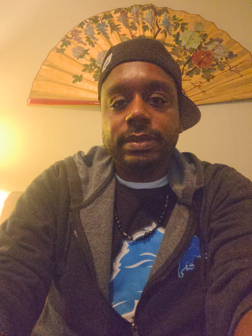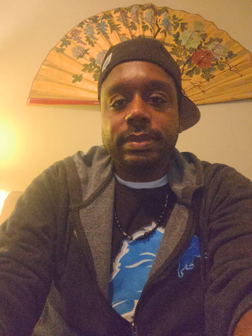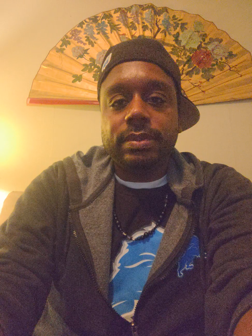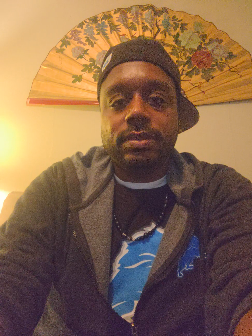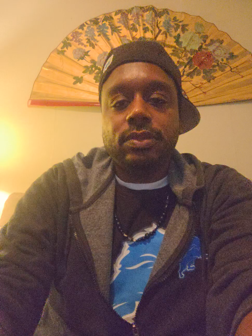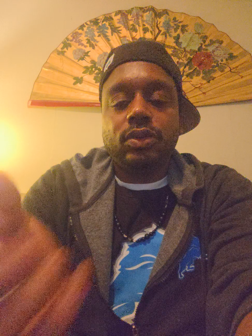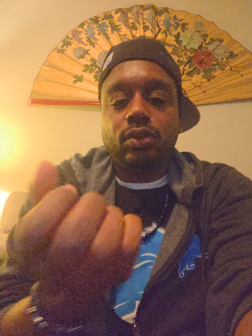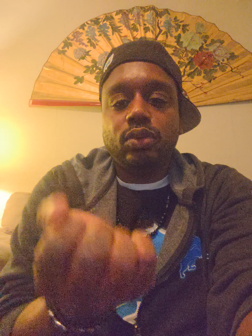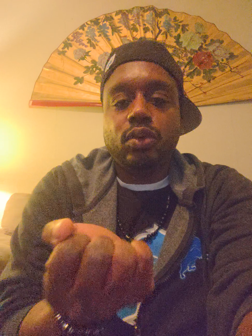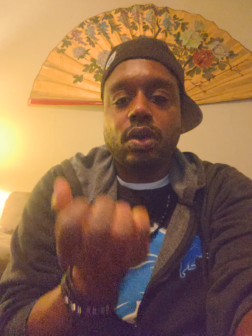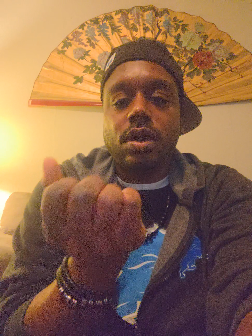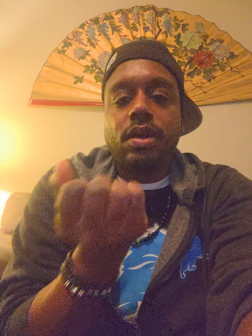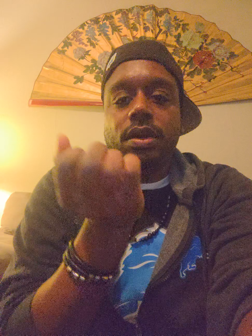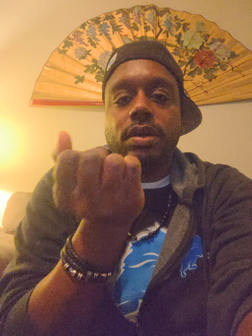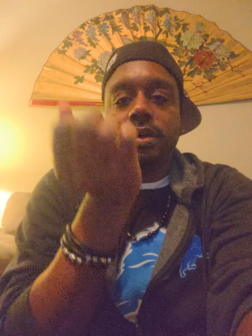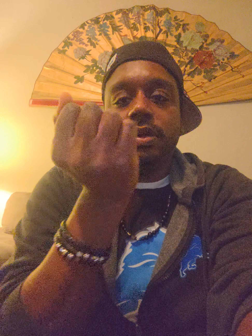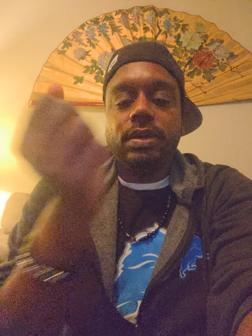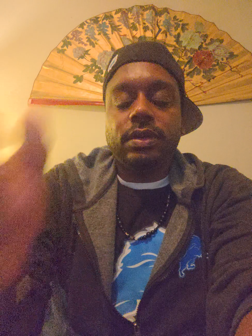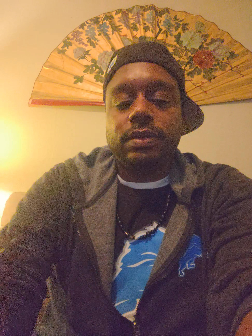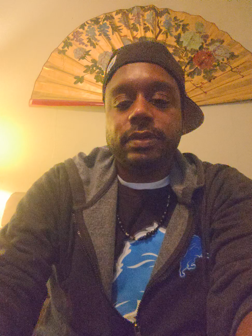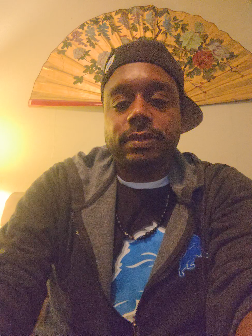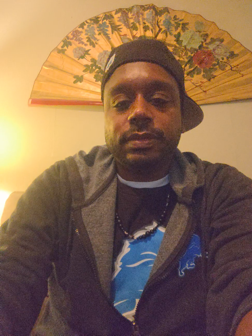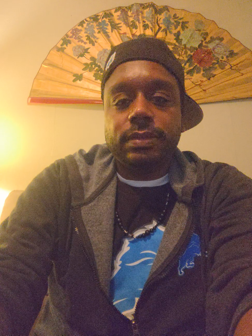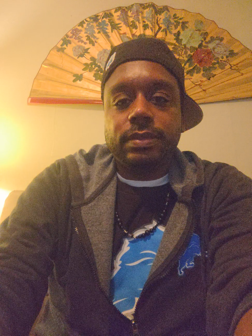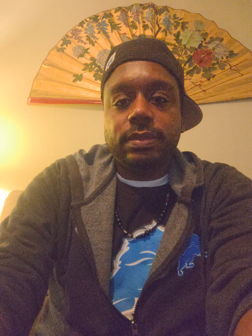drawer